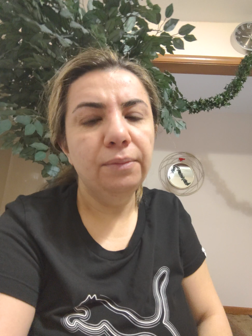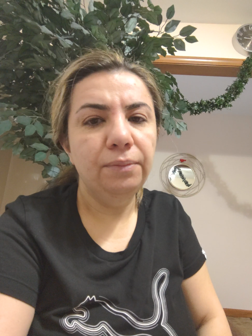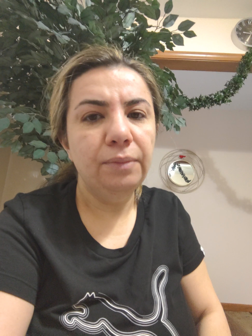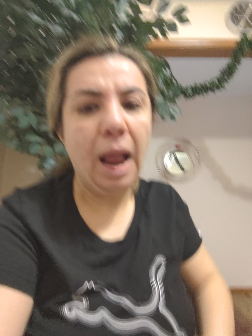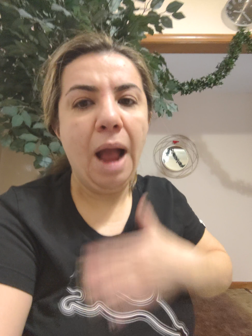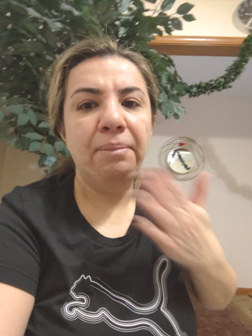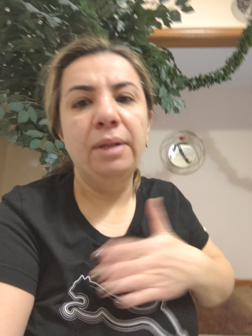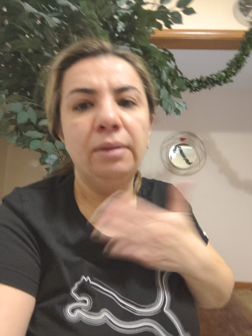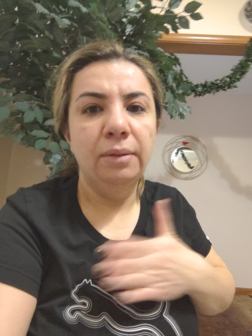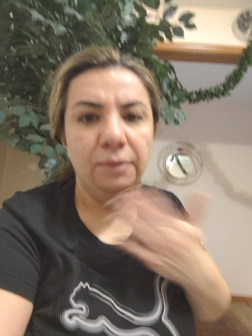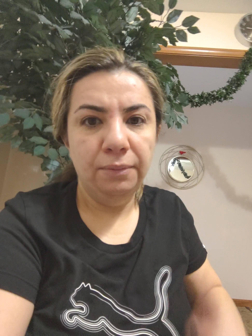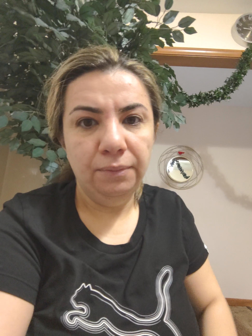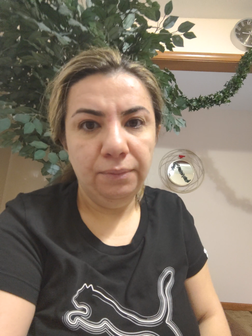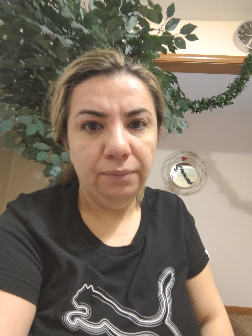happy